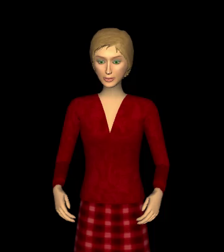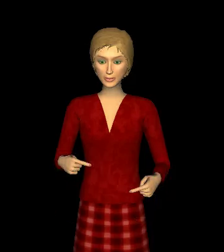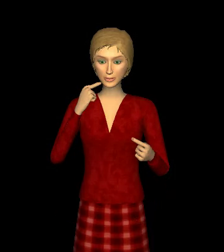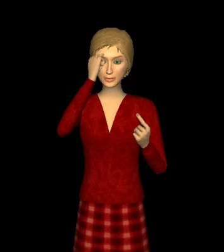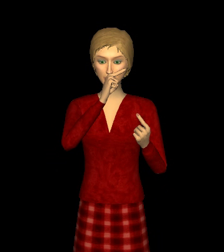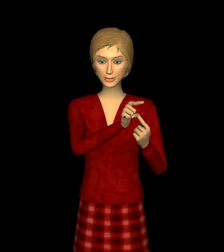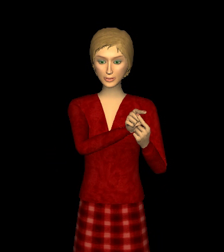موضوع